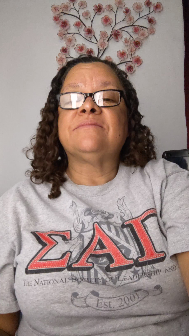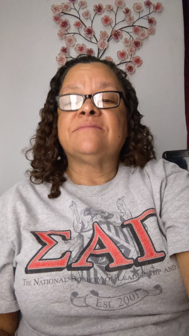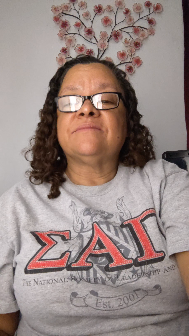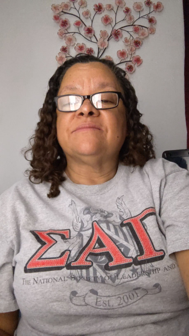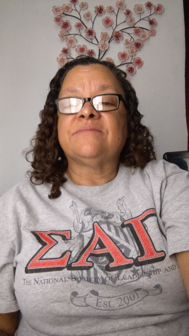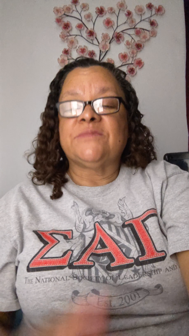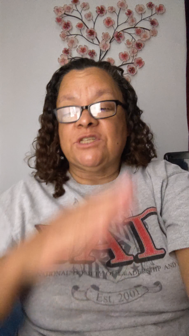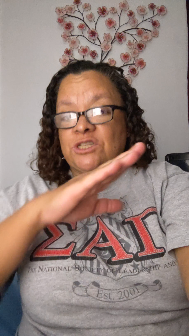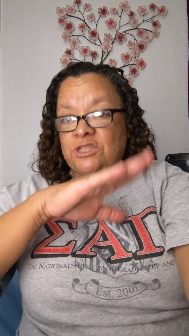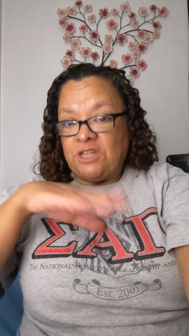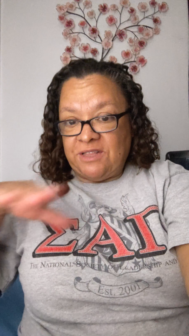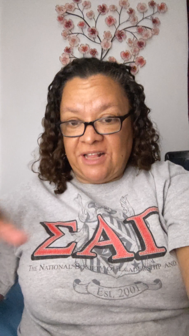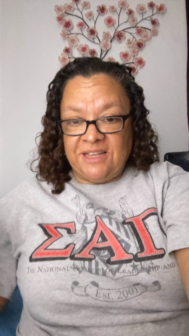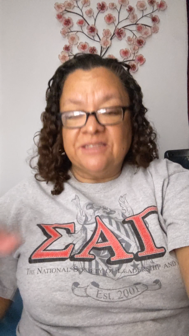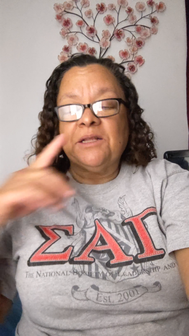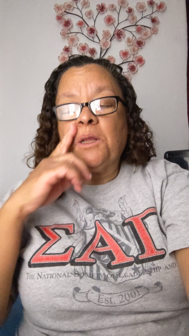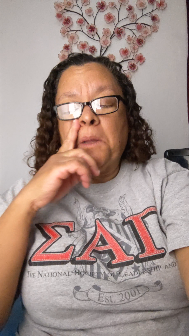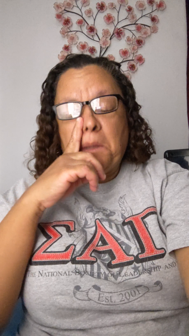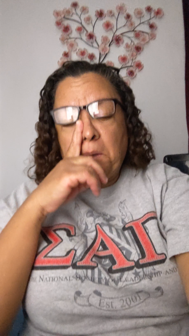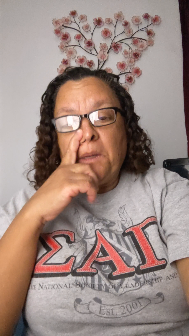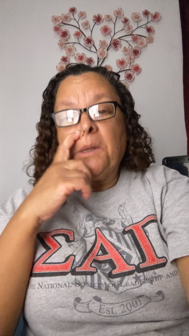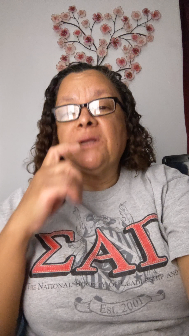children